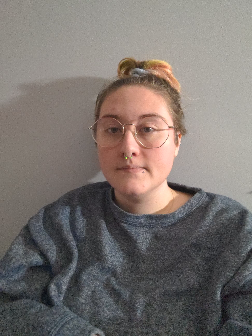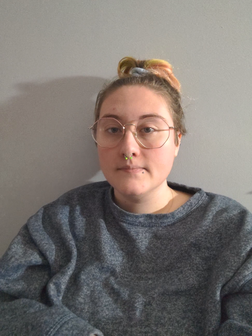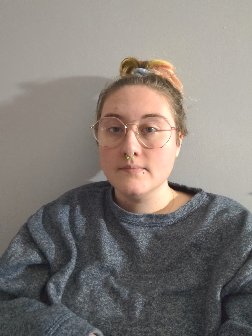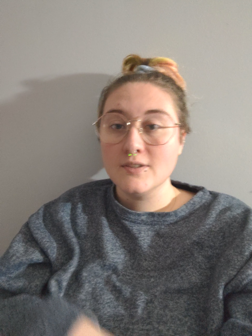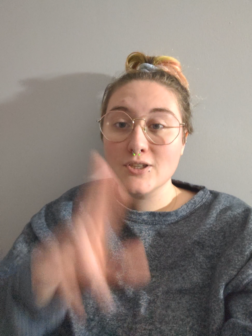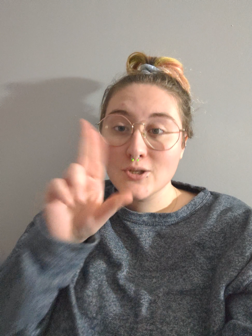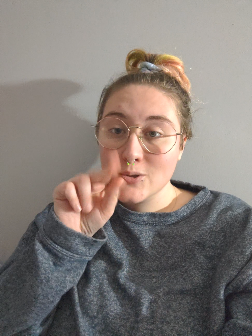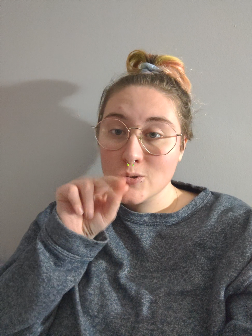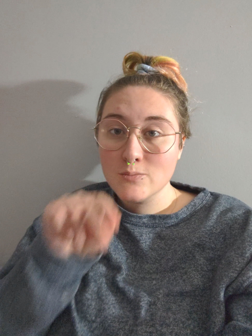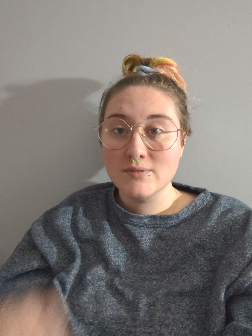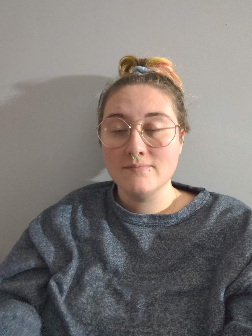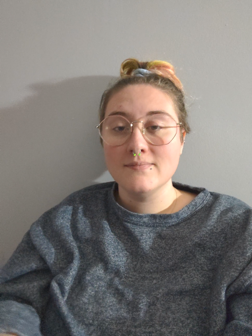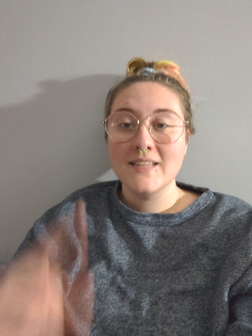goose